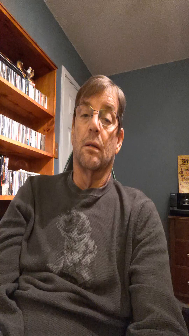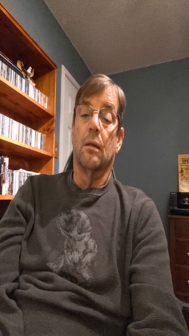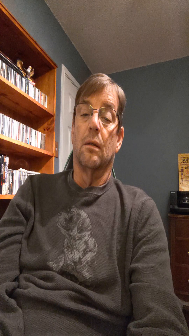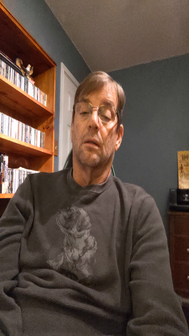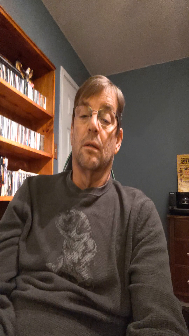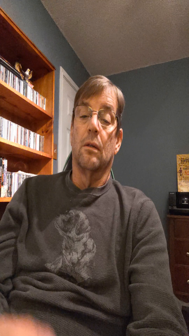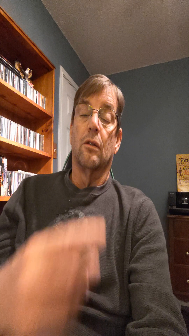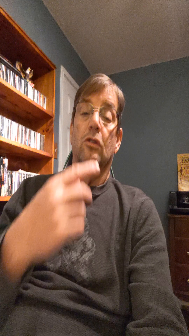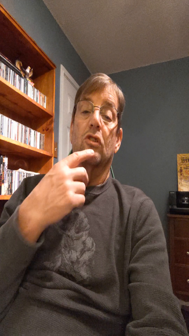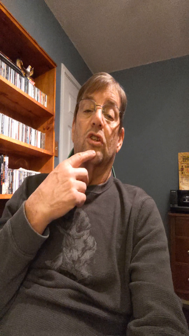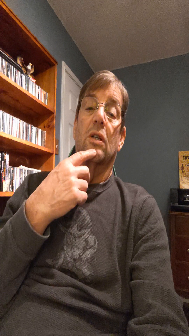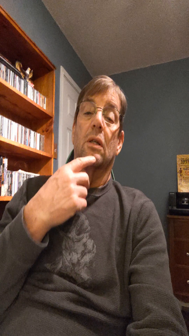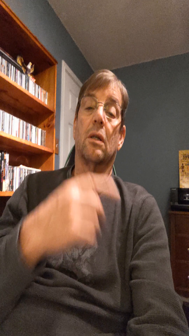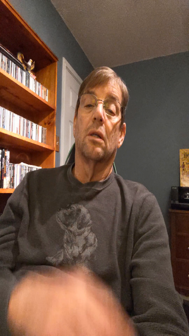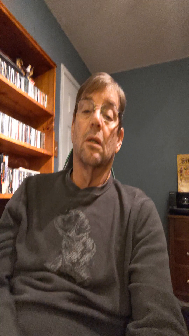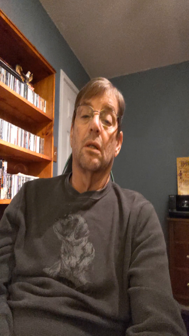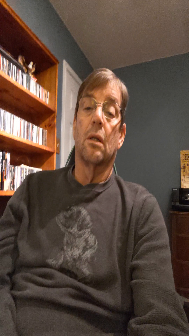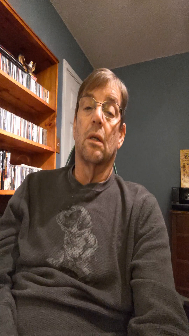chin